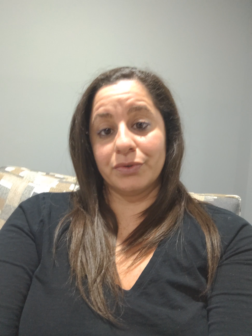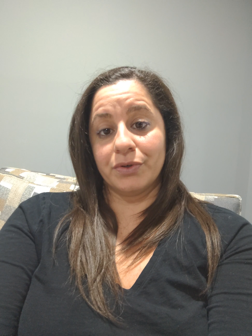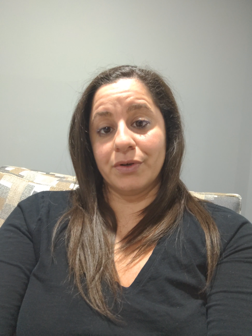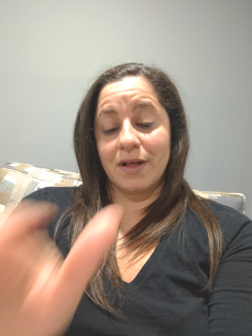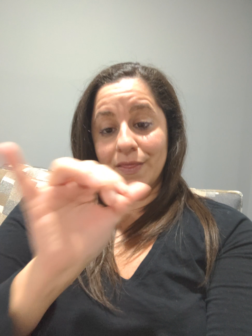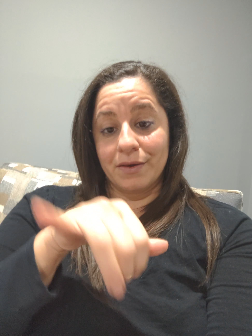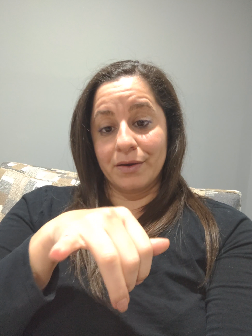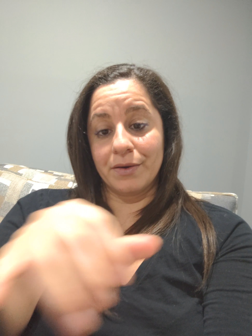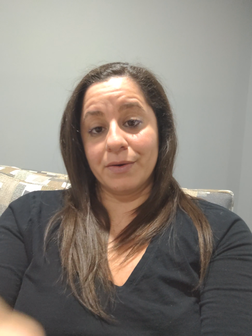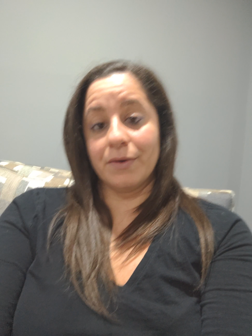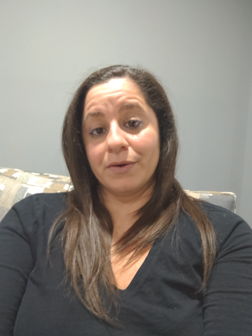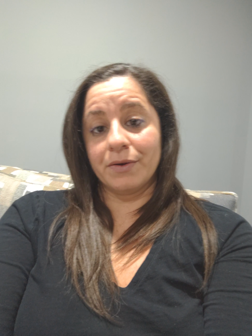that